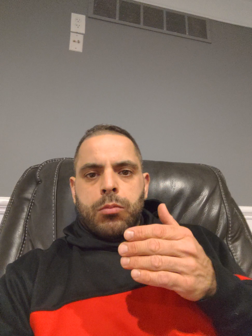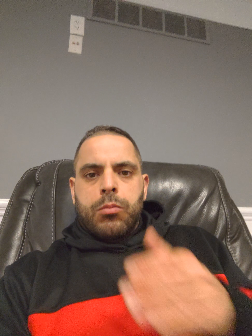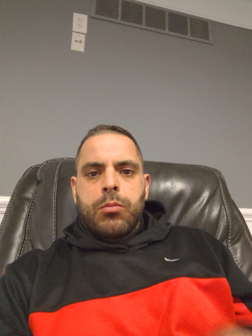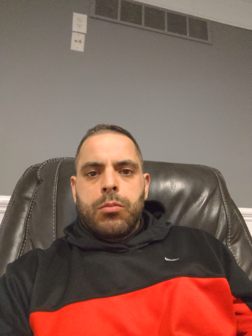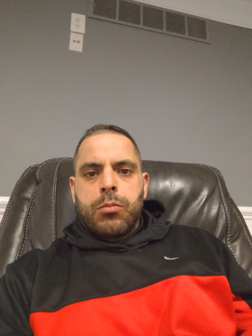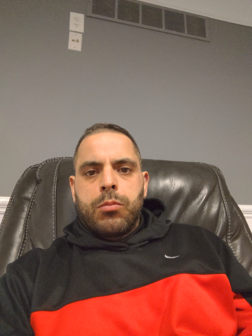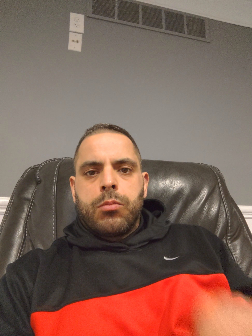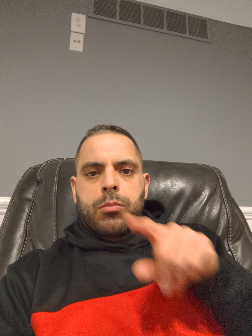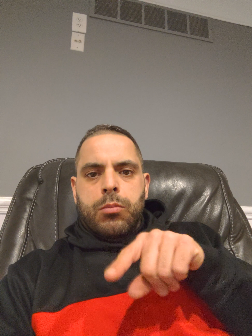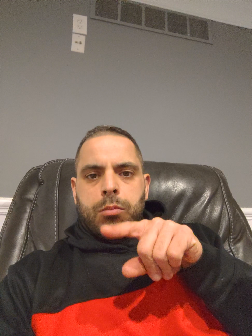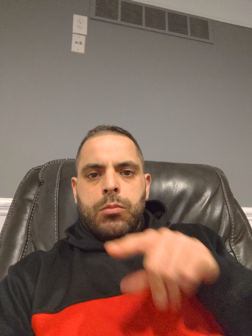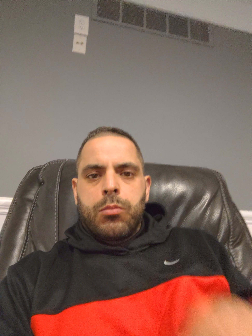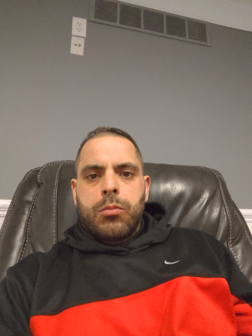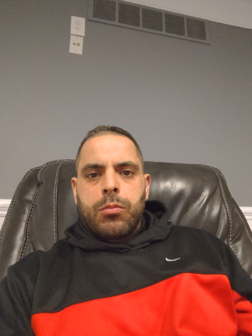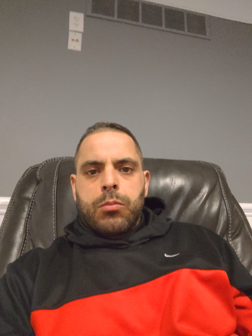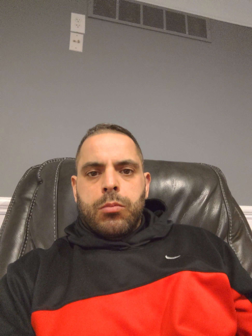time